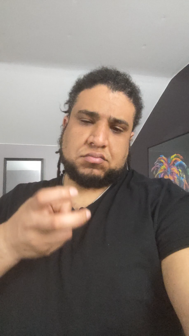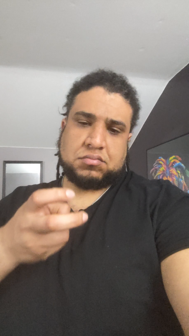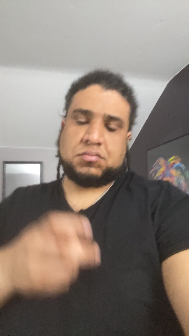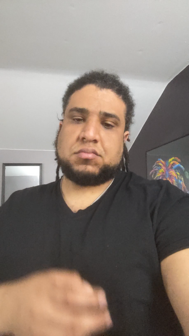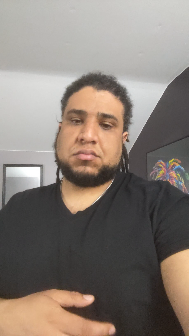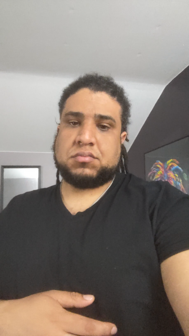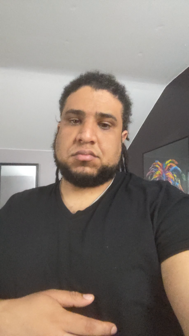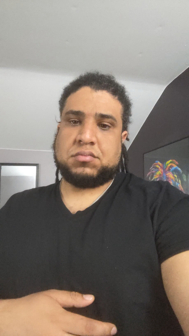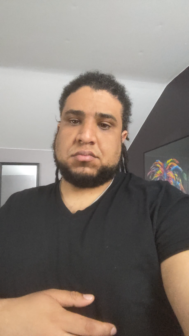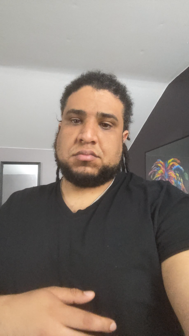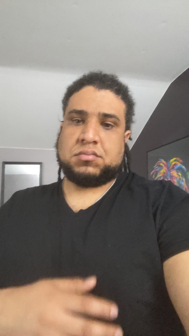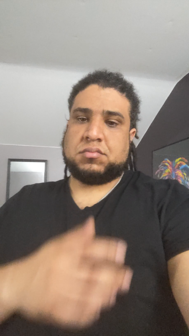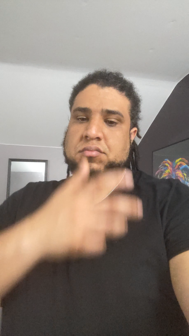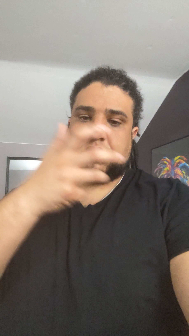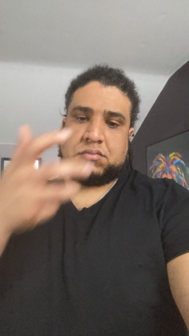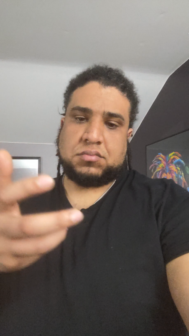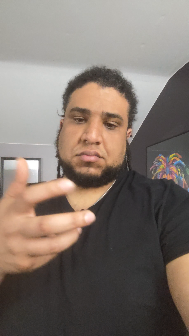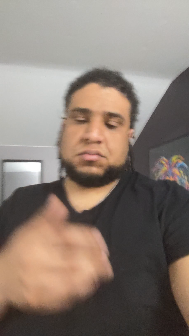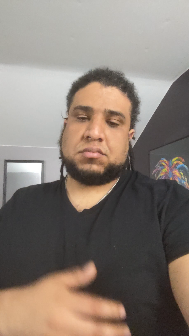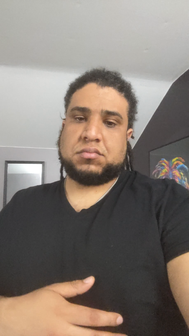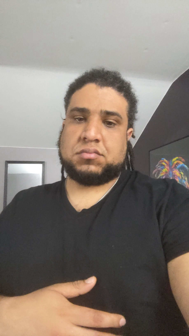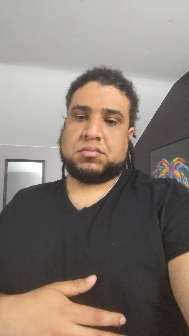much